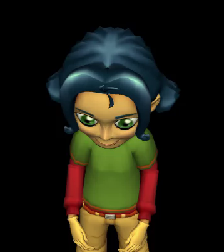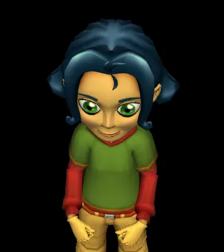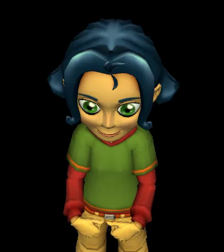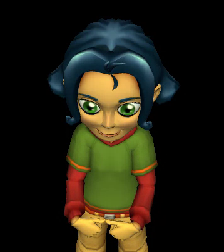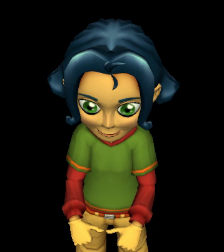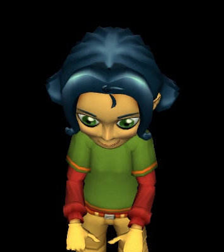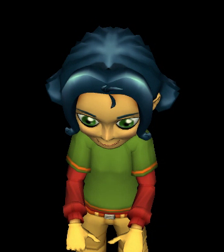يبقى